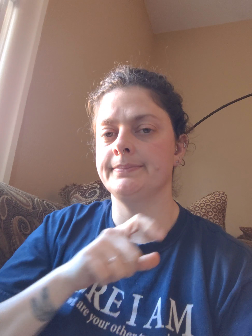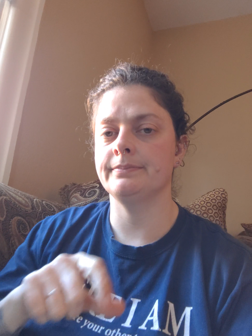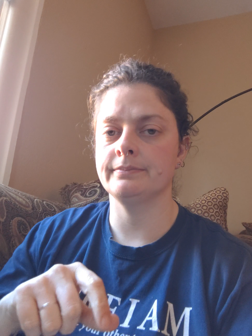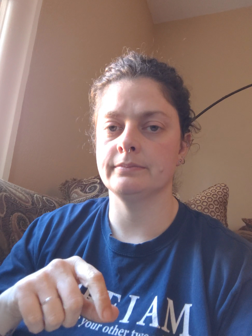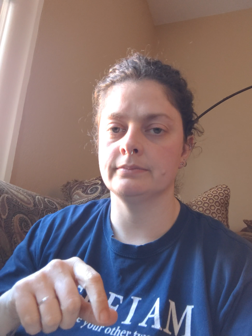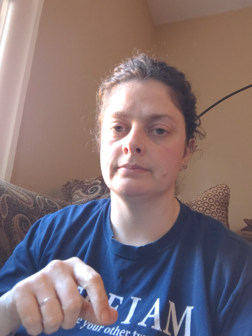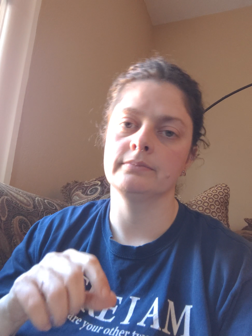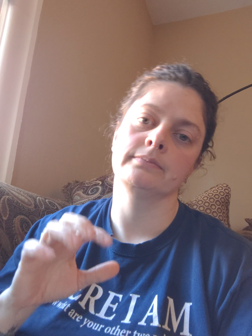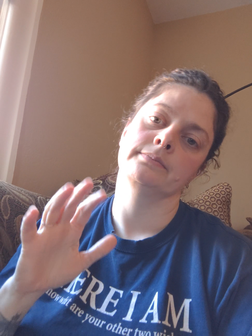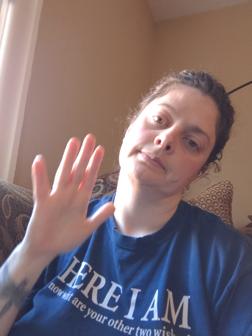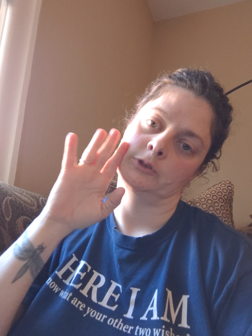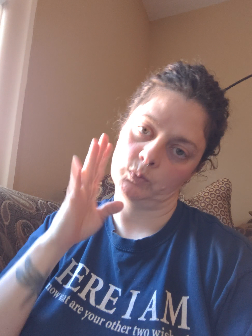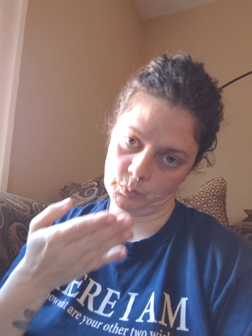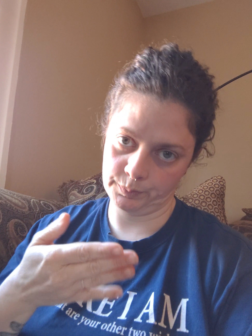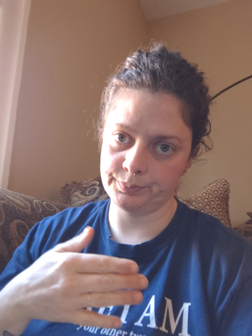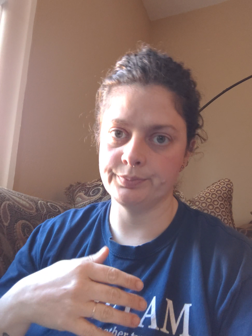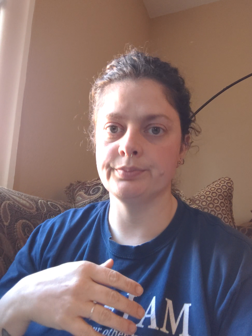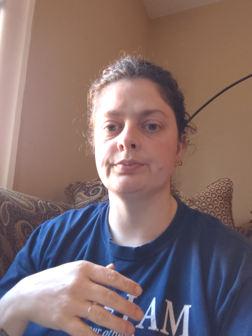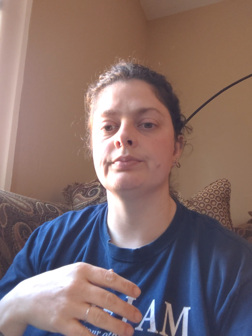bedroom